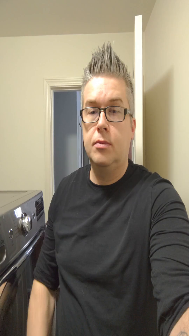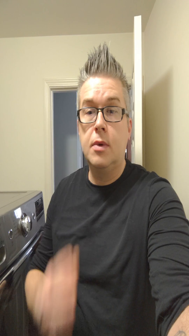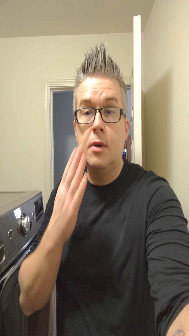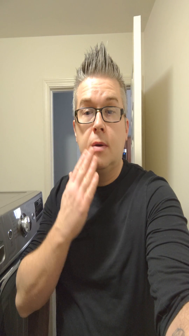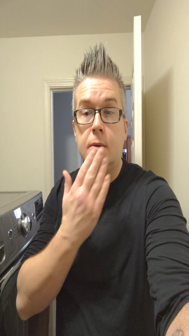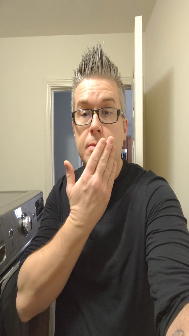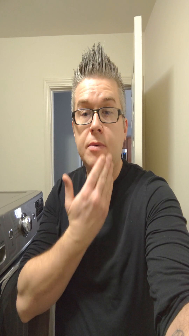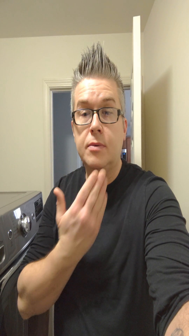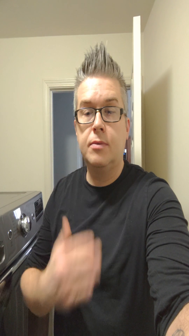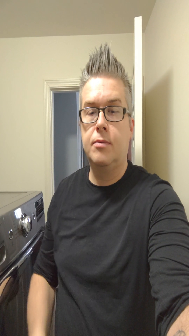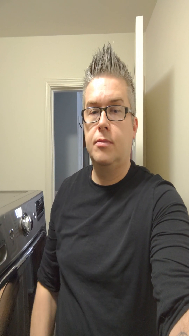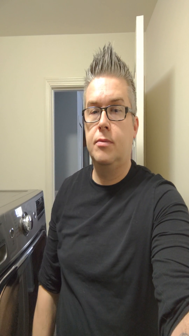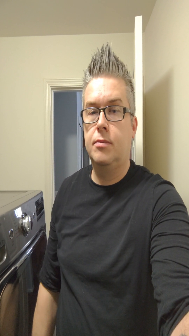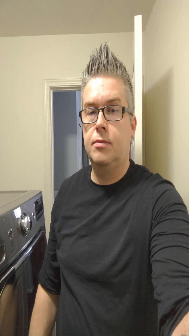napkin